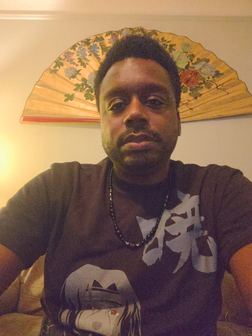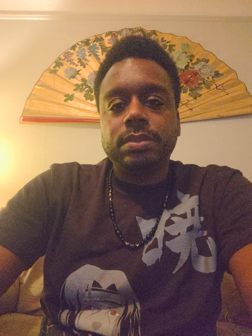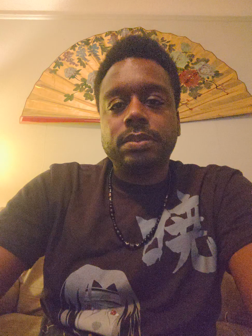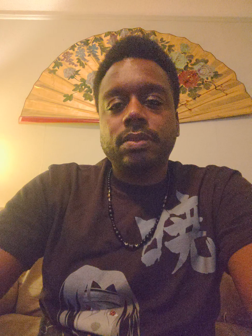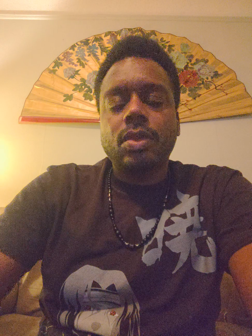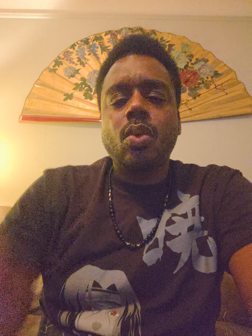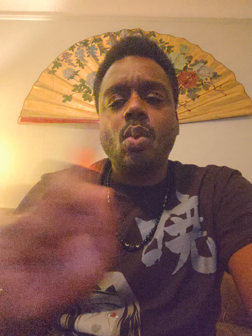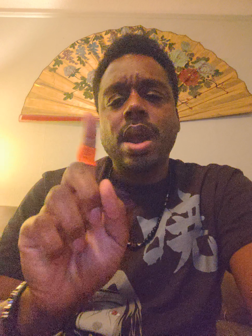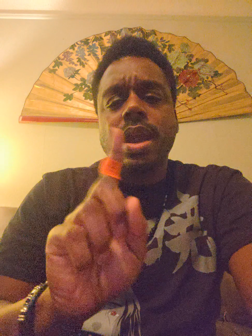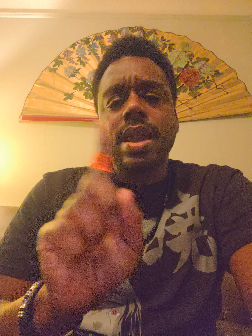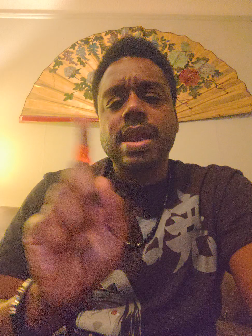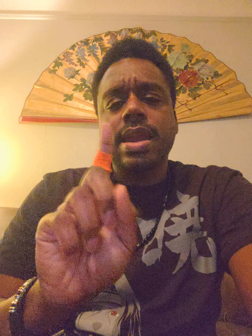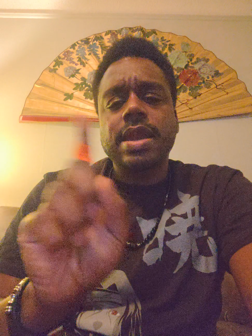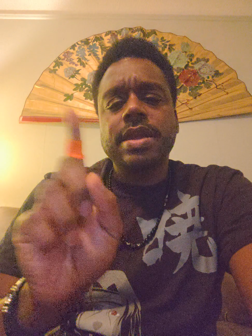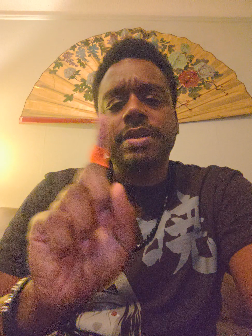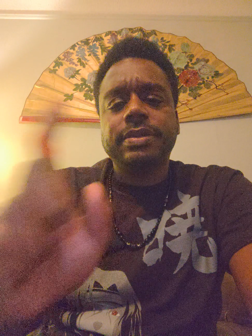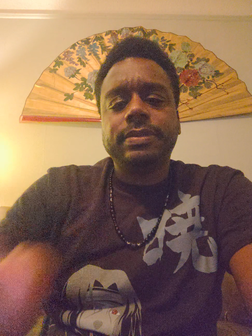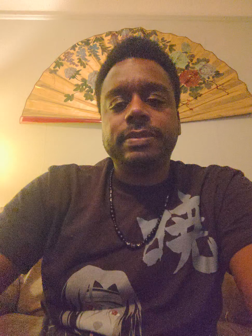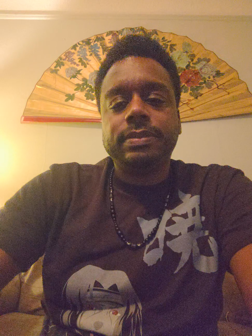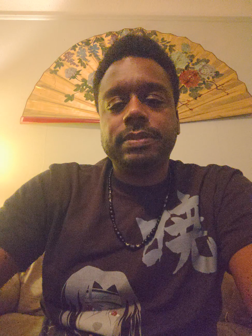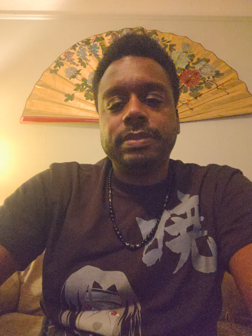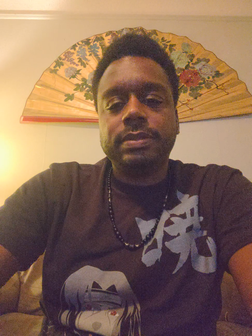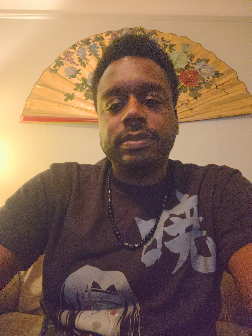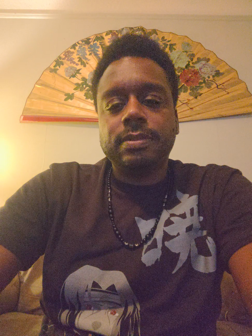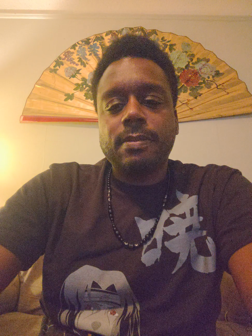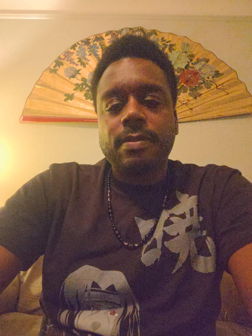where